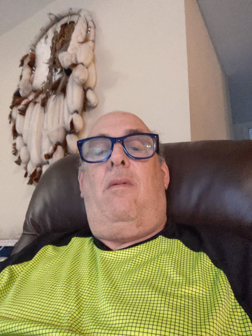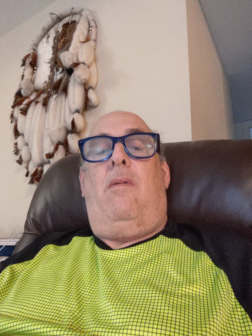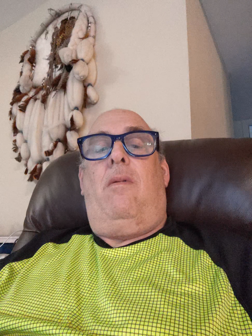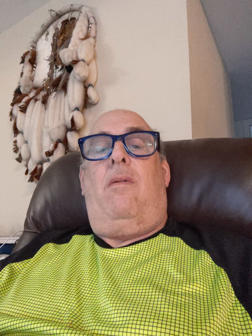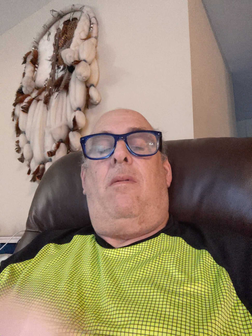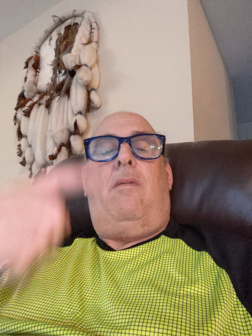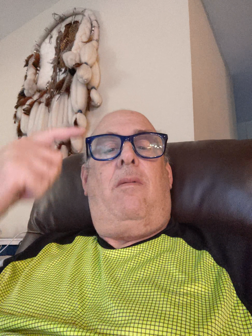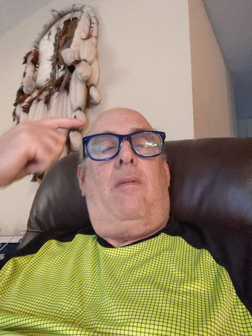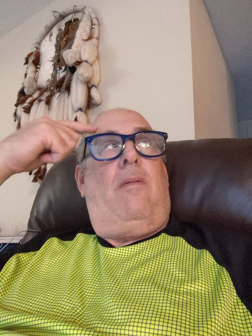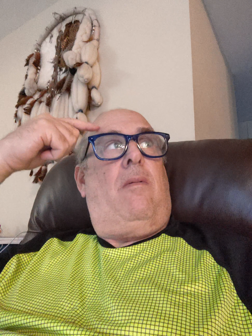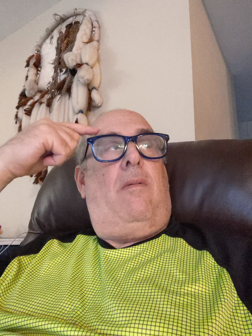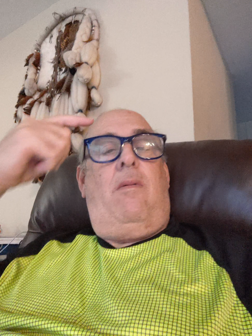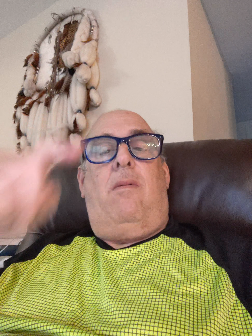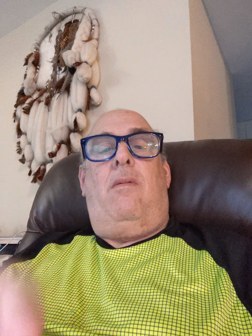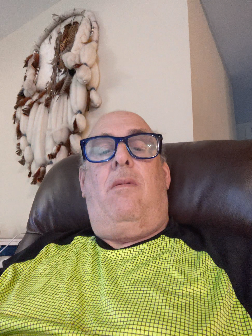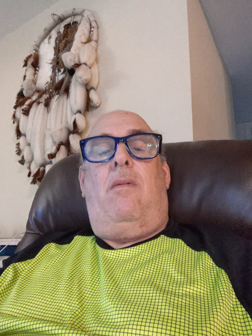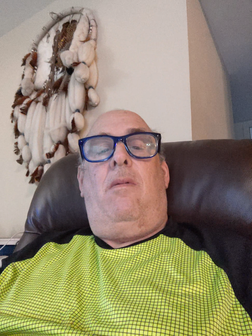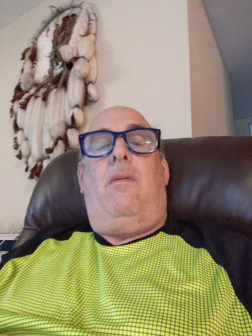penny